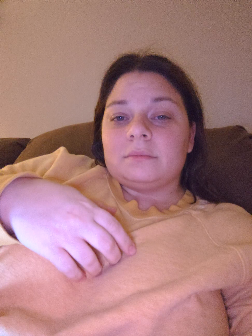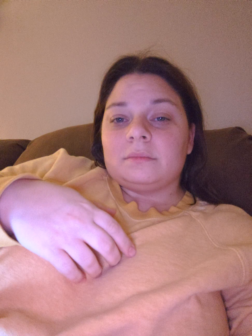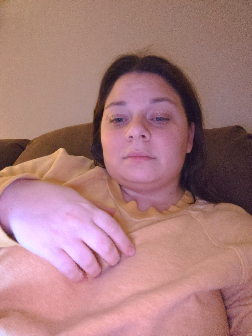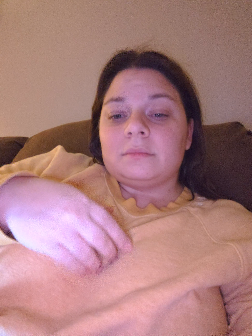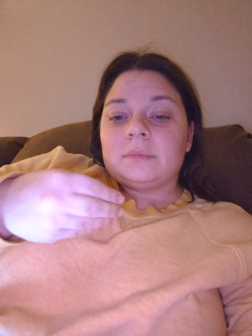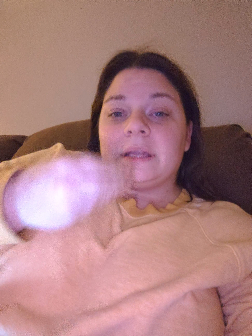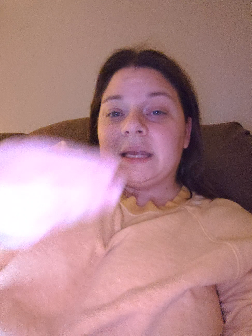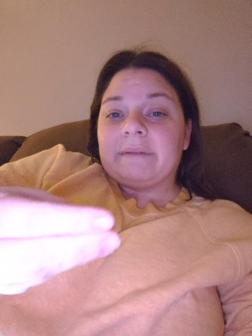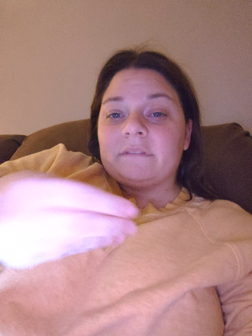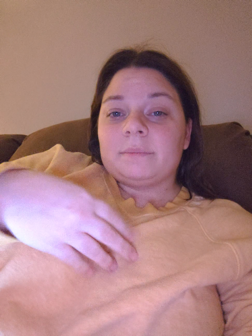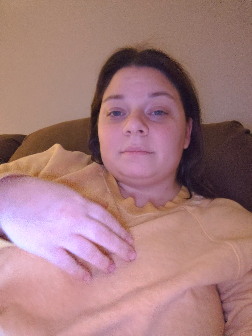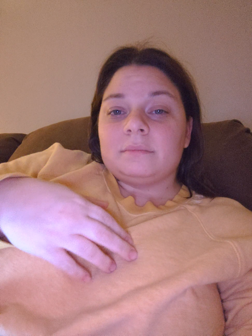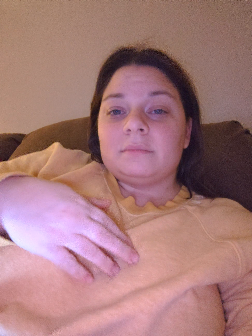give